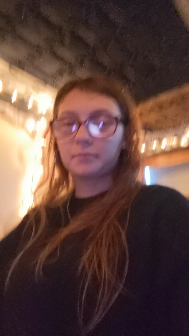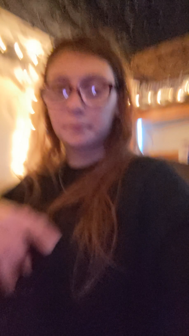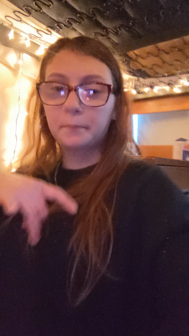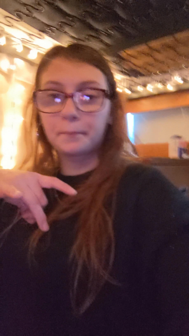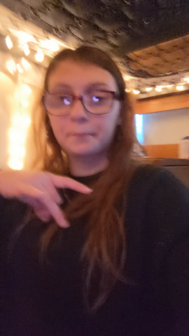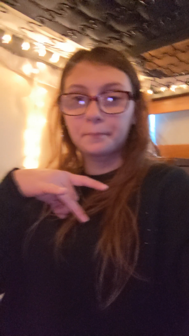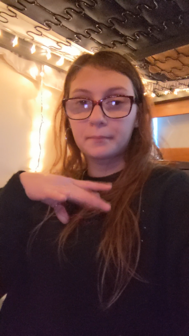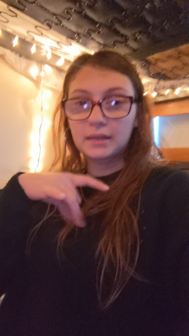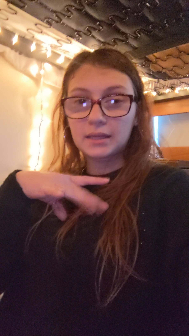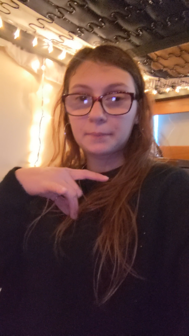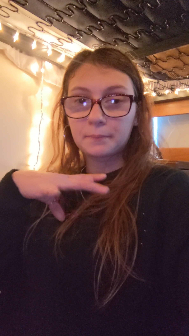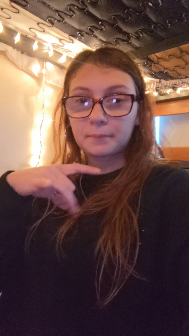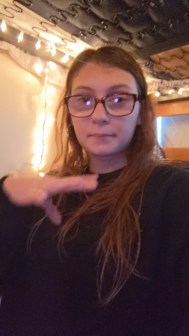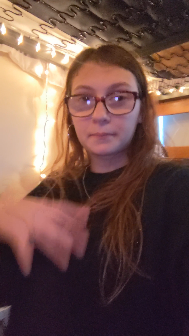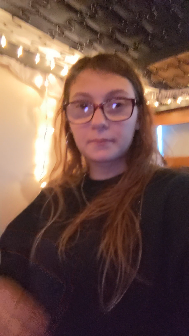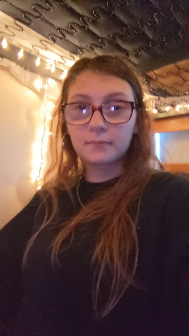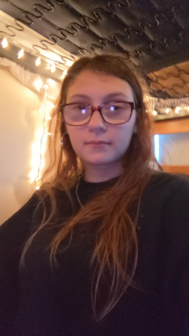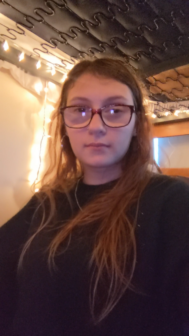pumpkin